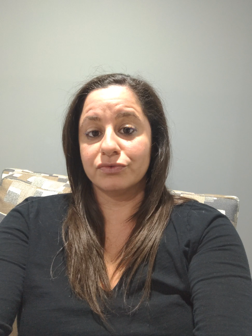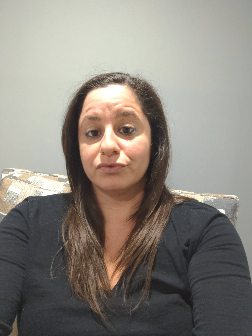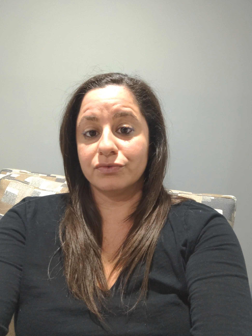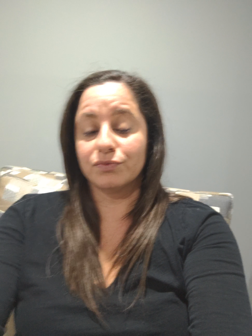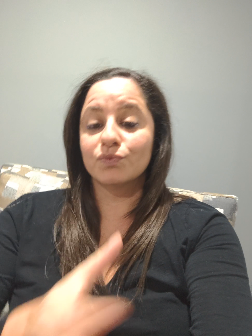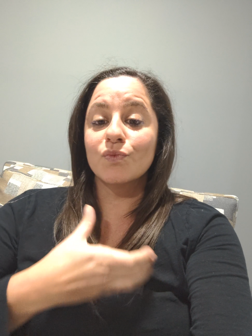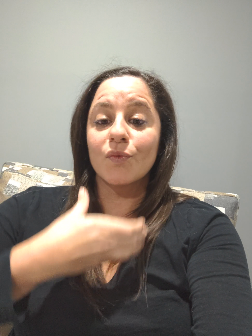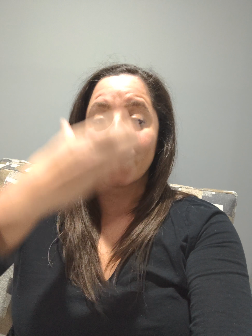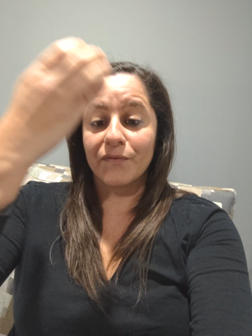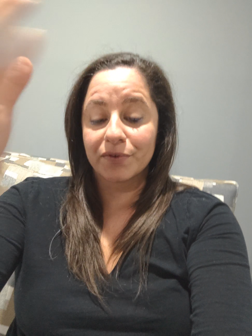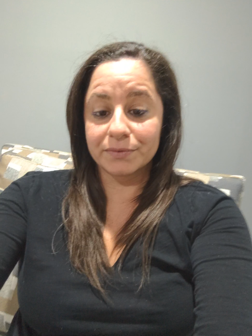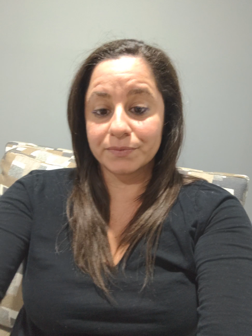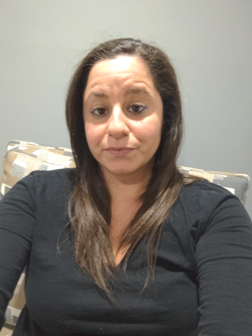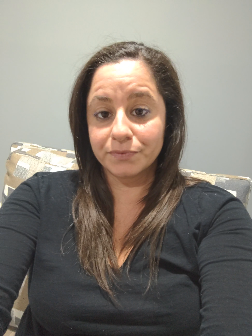giraffe